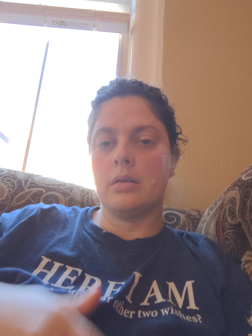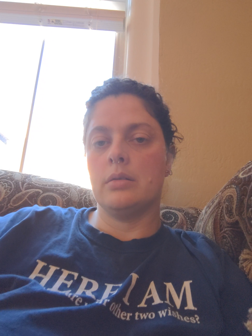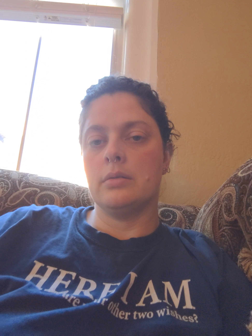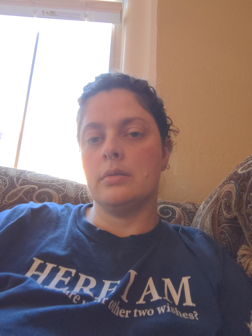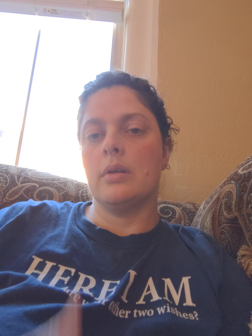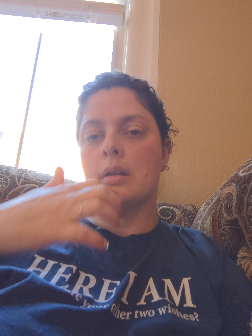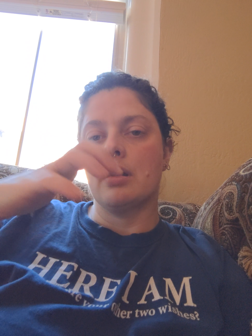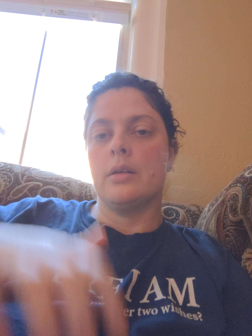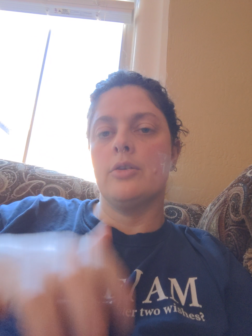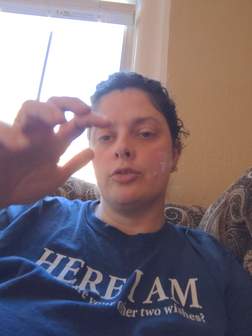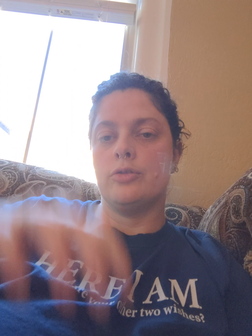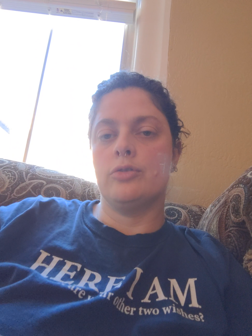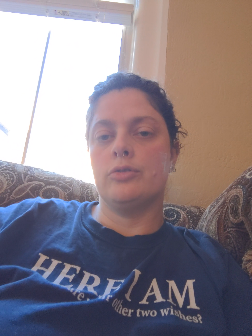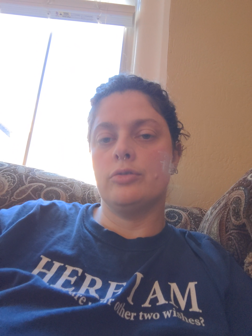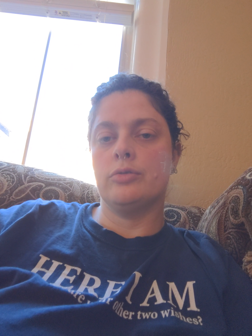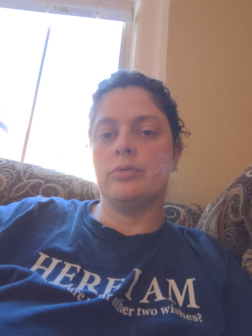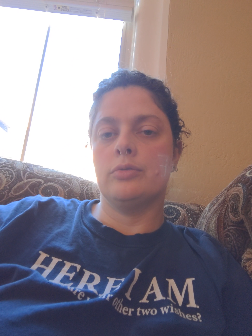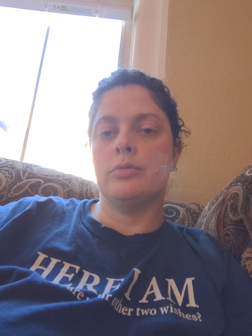alligator